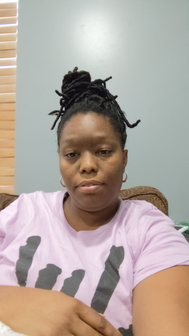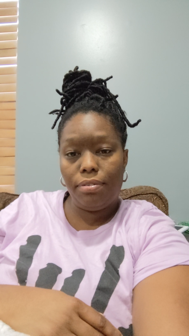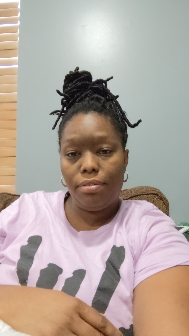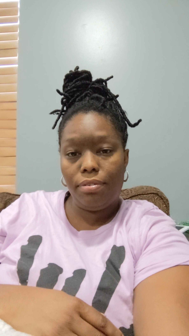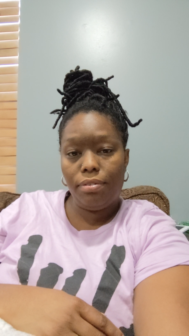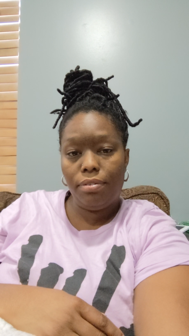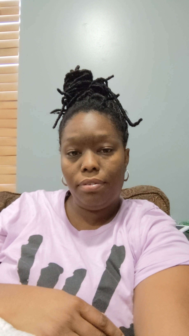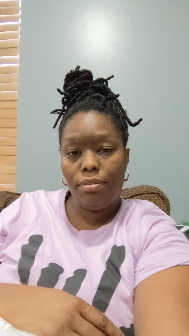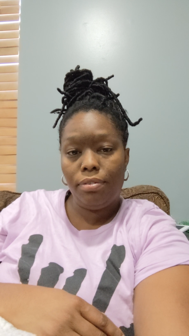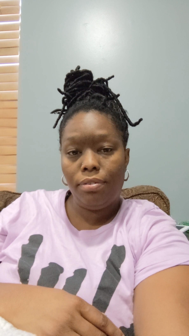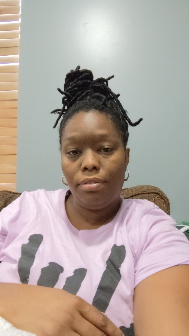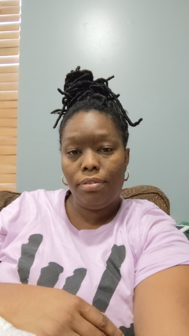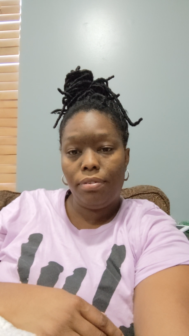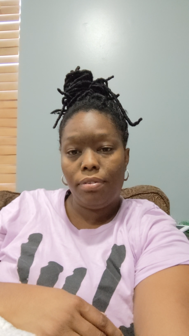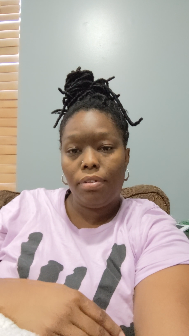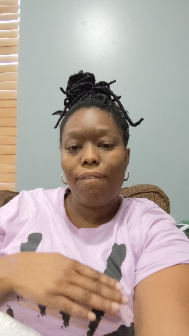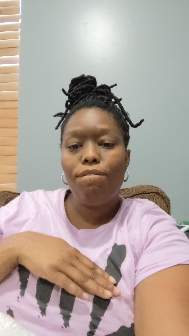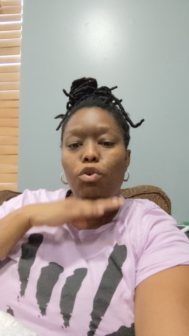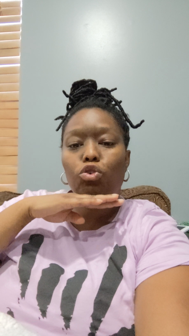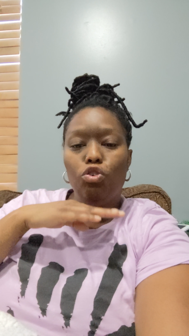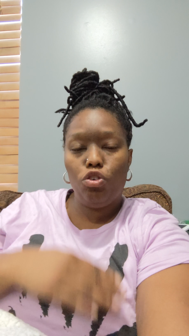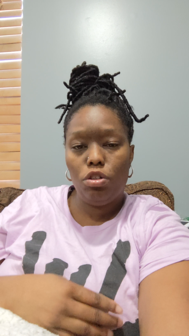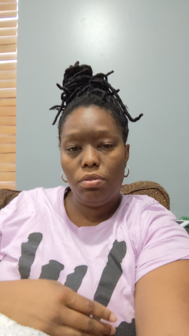full